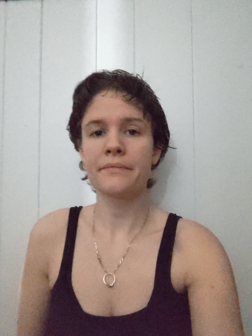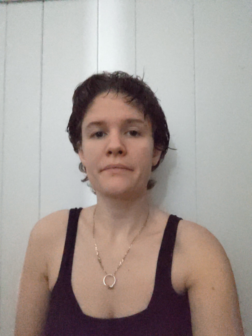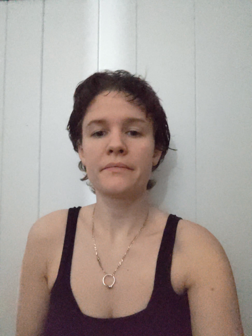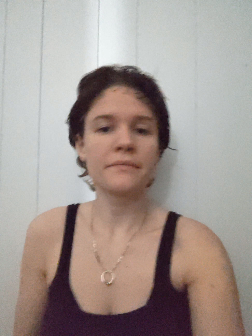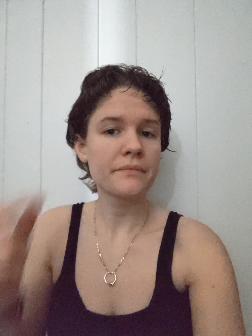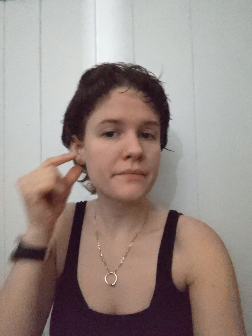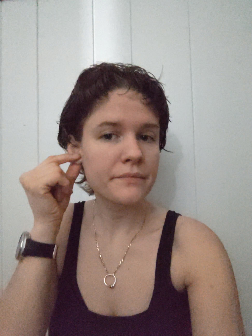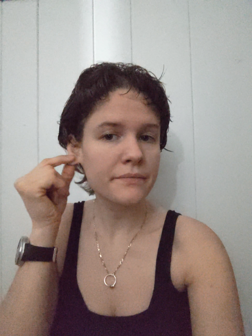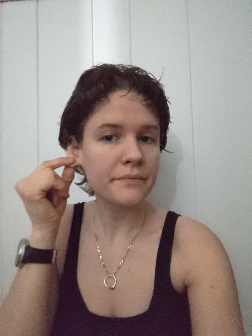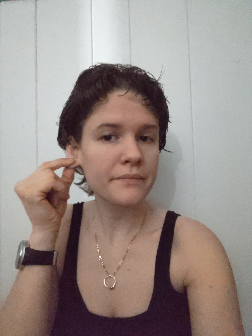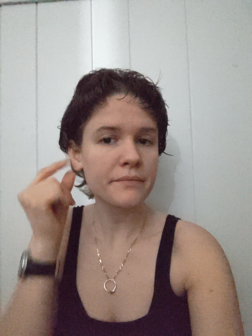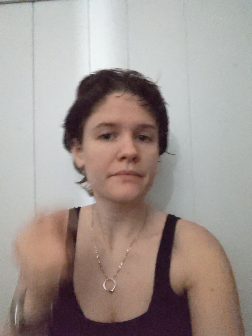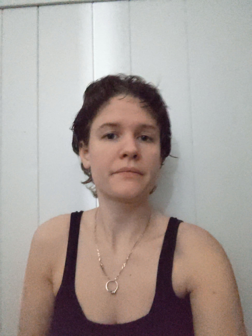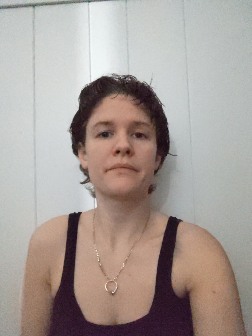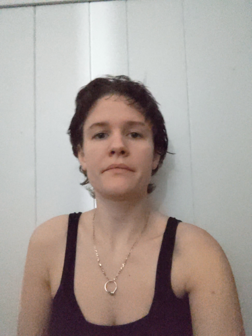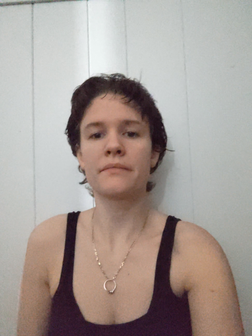ear